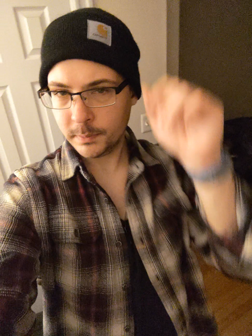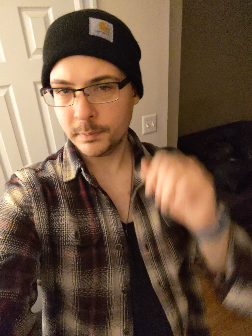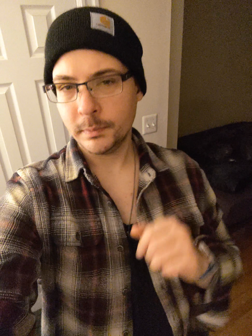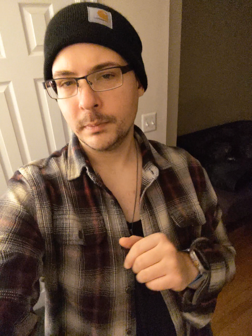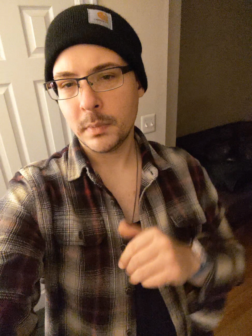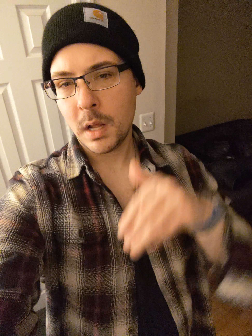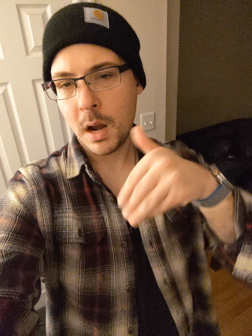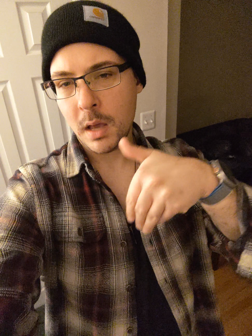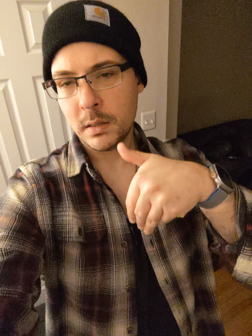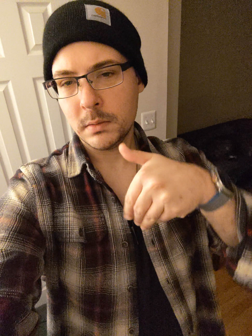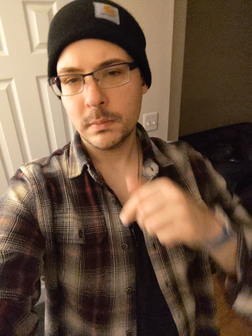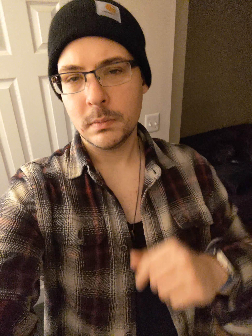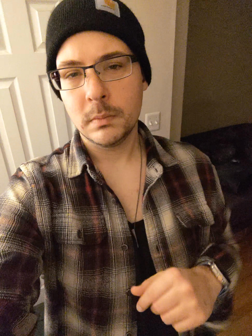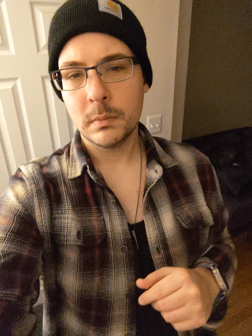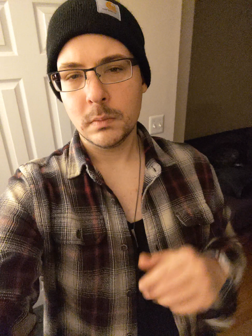night